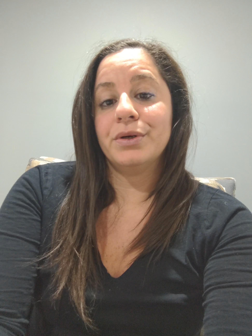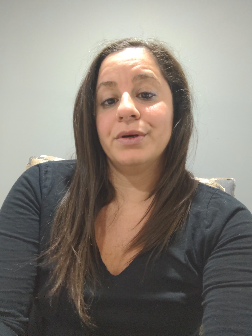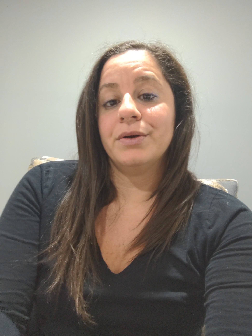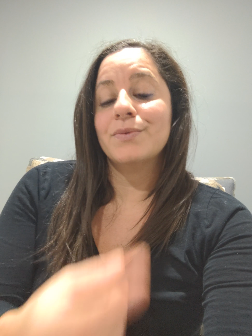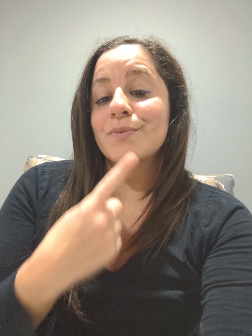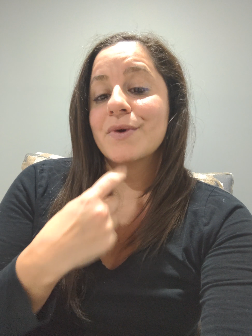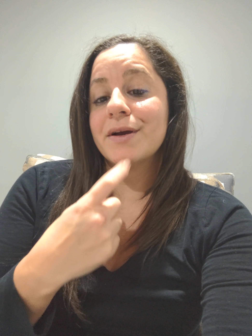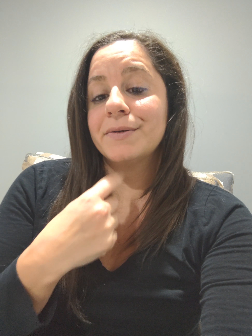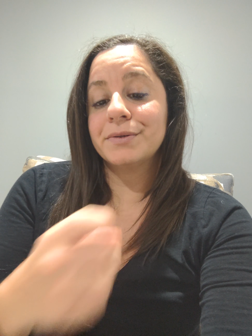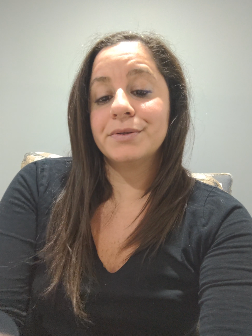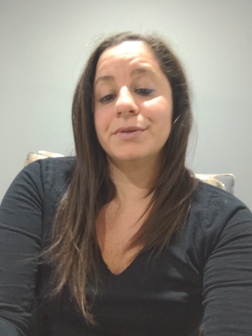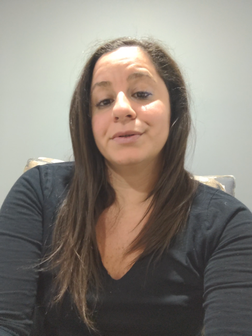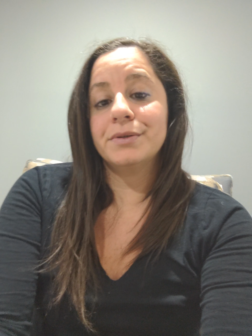red